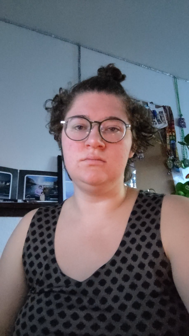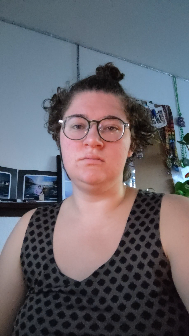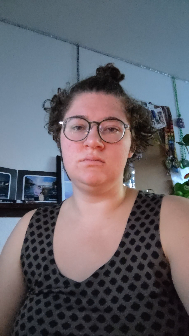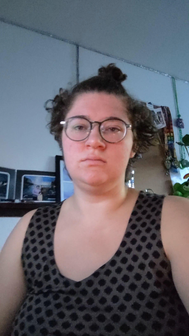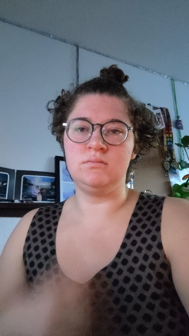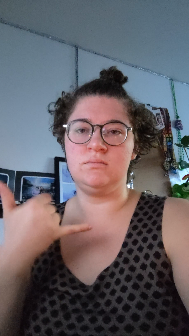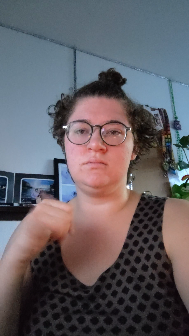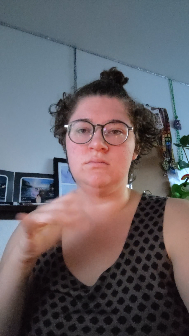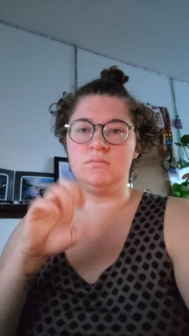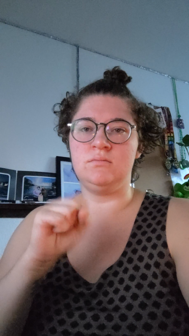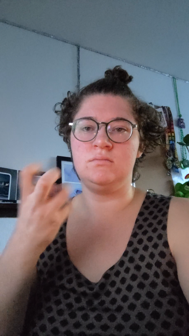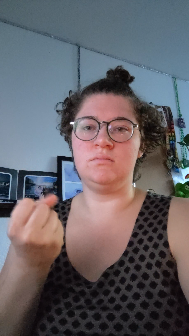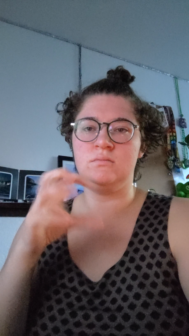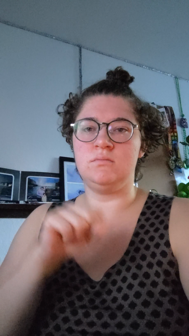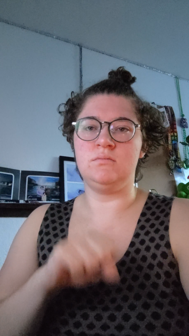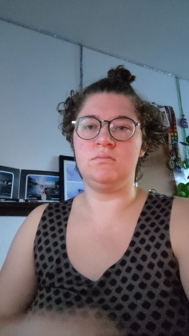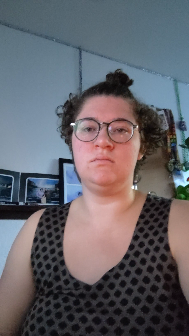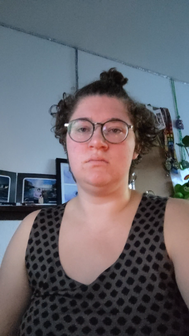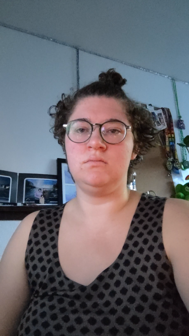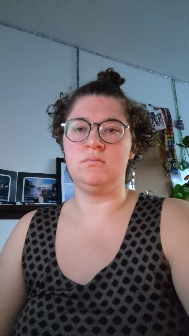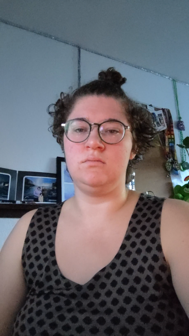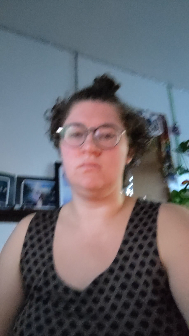play dough